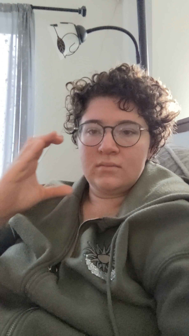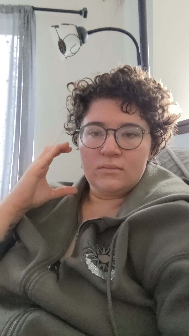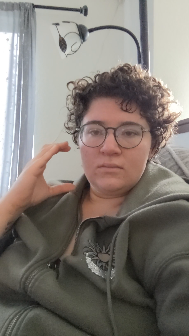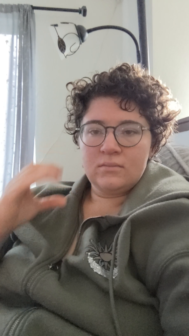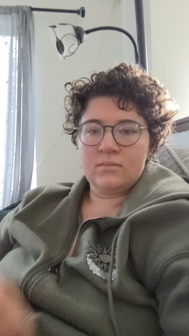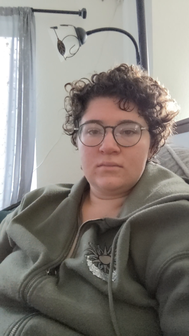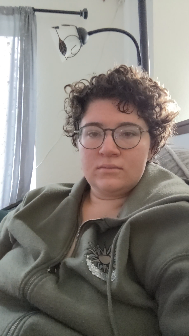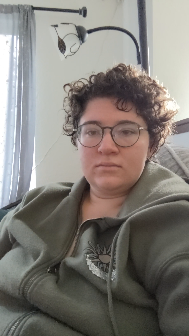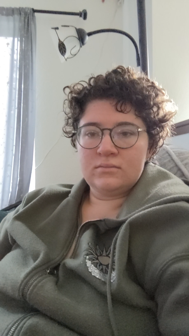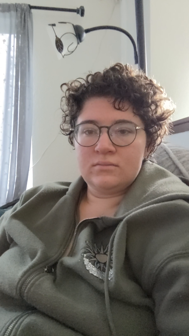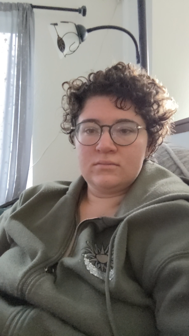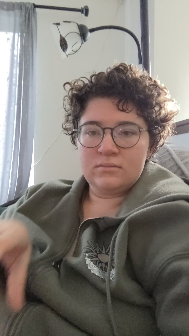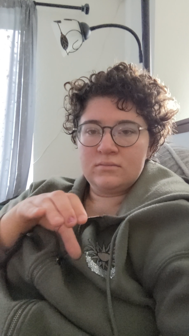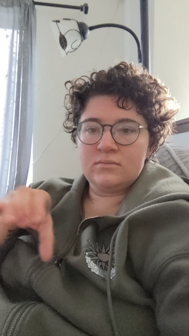does